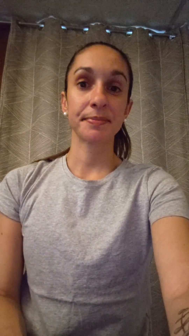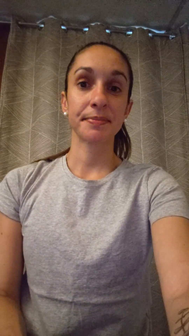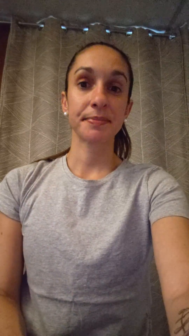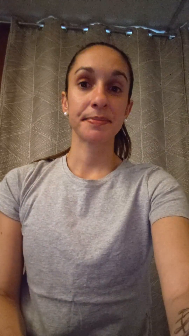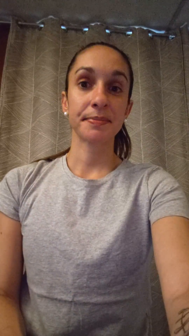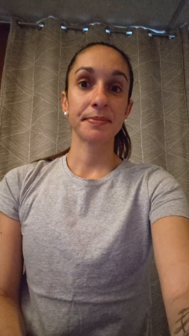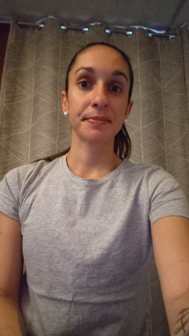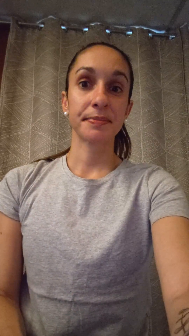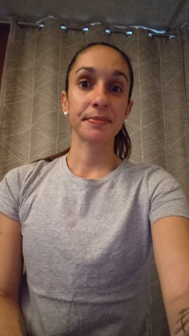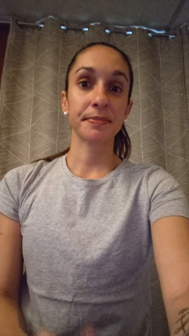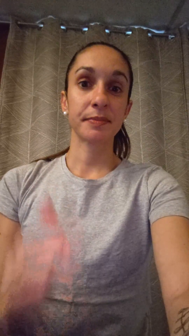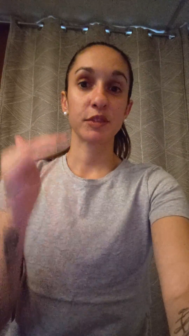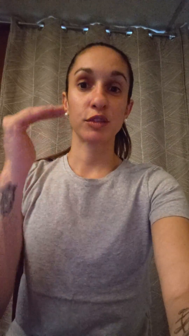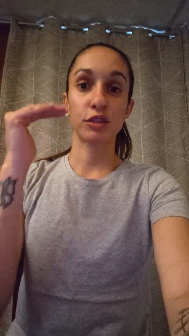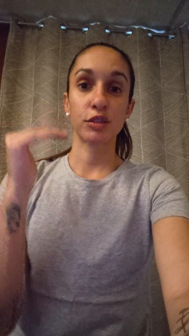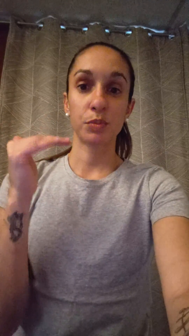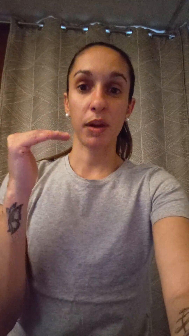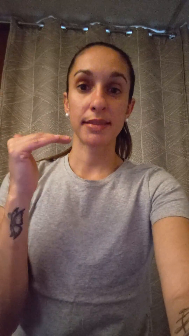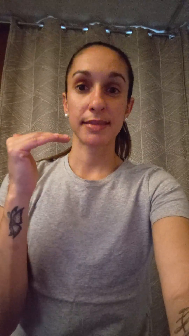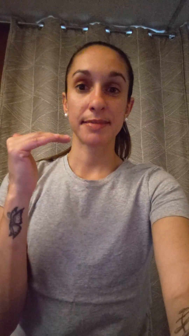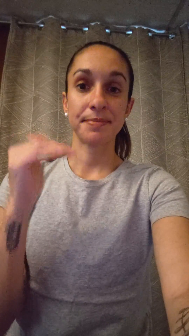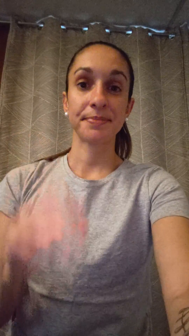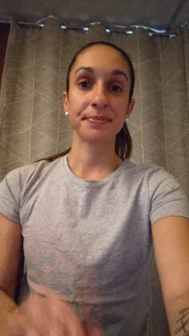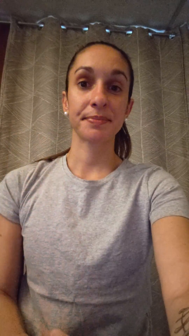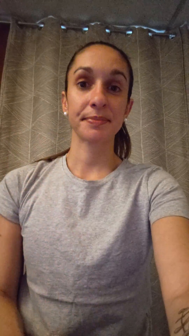short